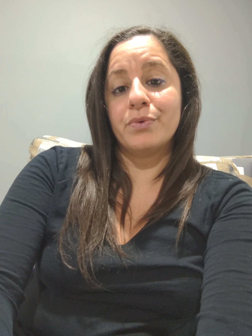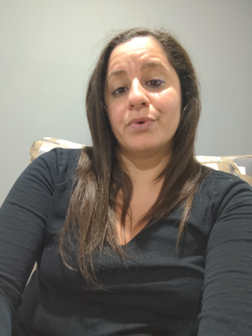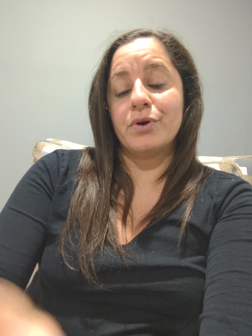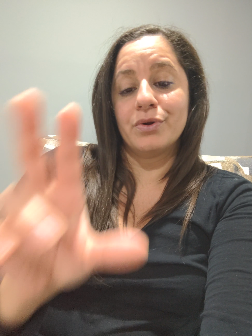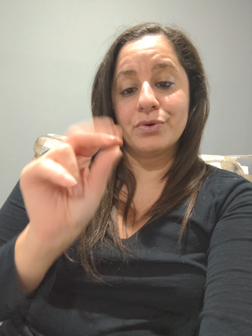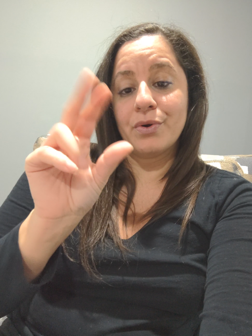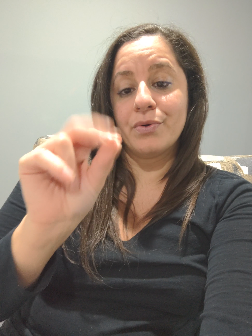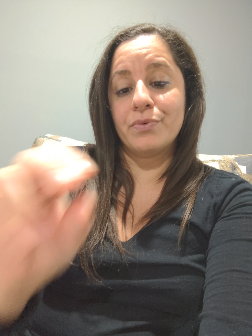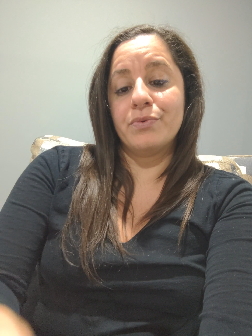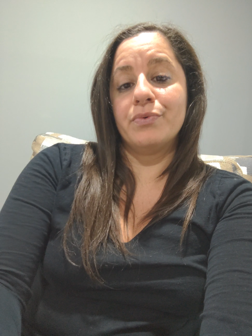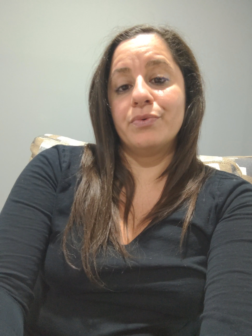no